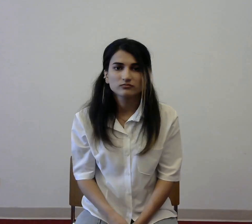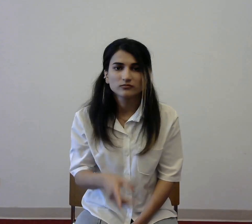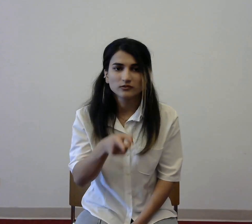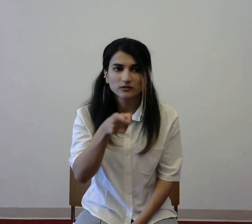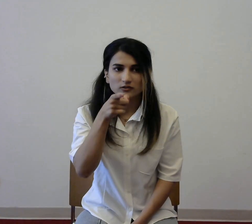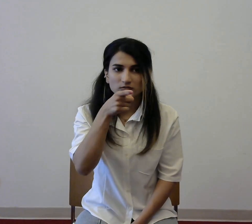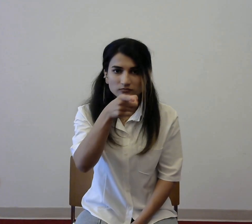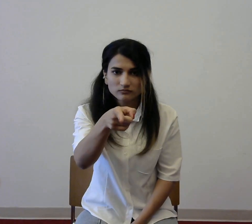siz